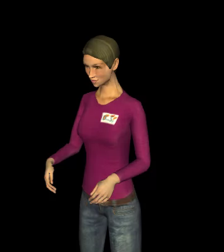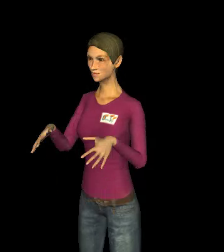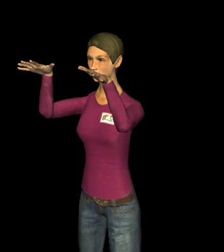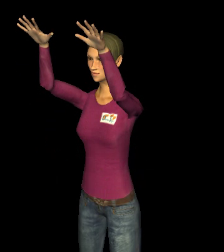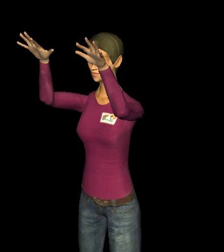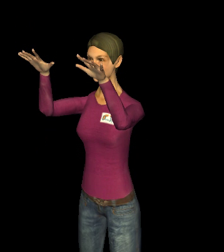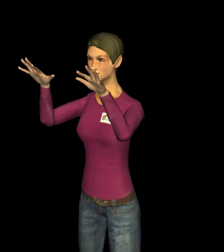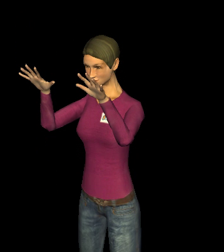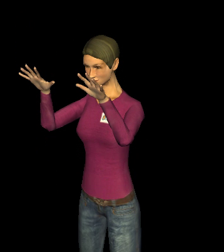ثلج